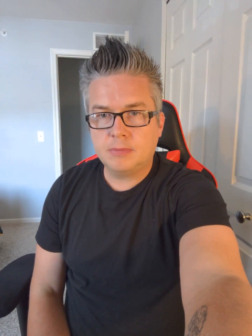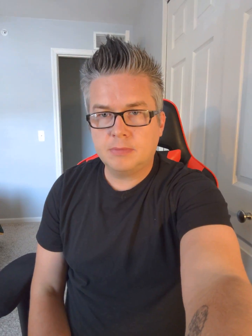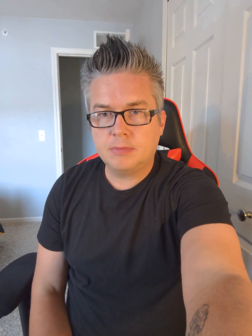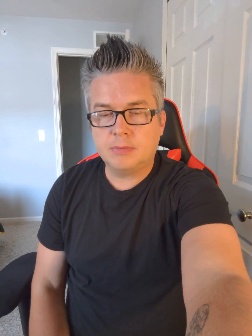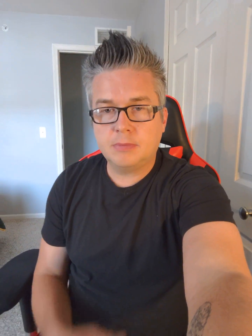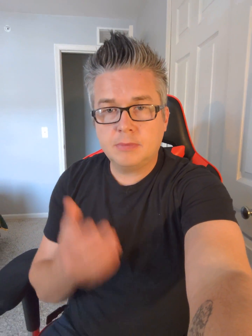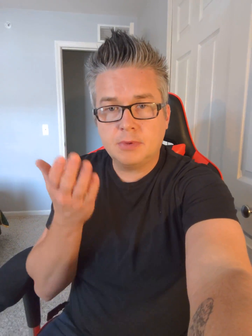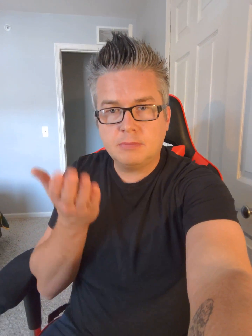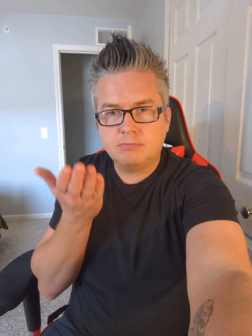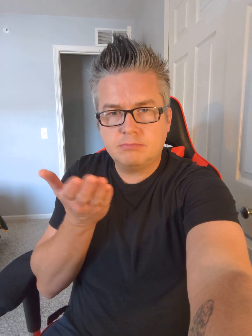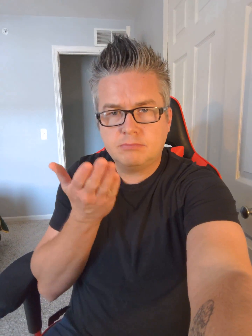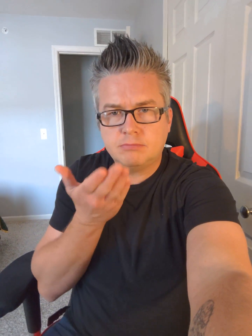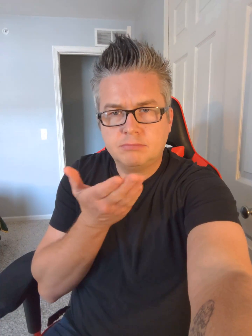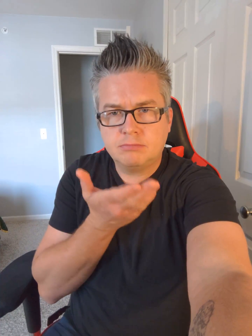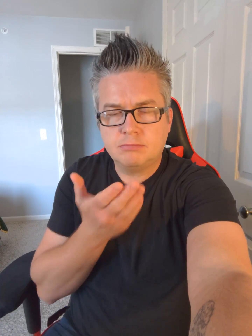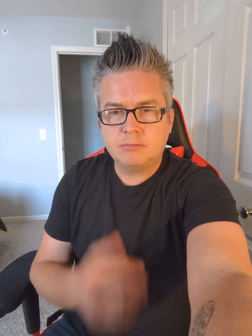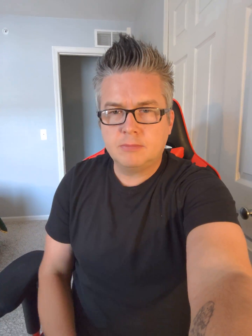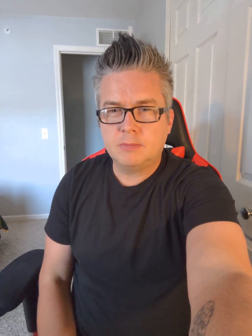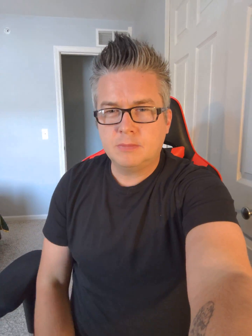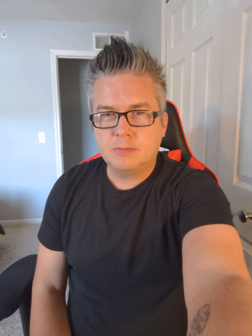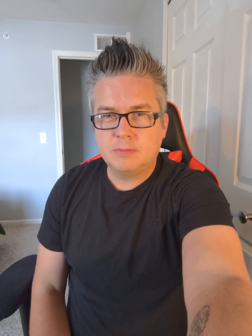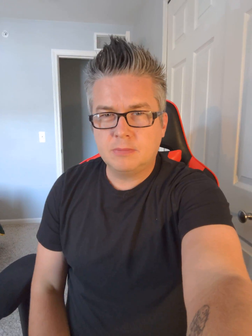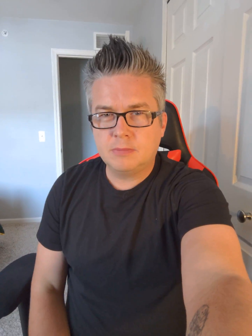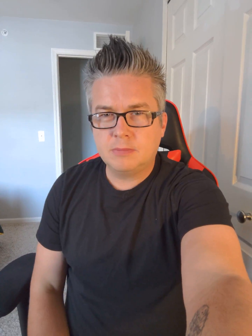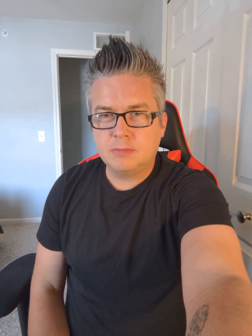carry